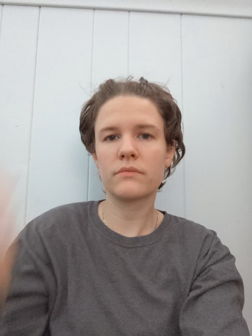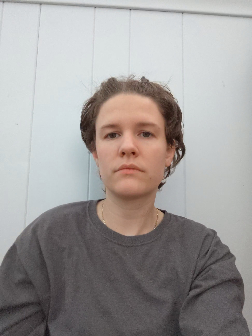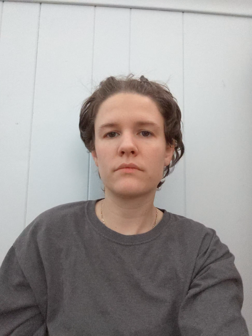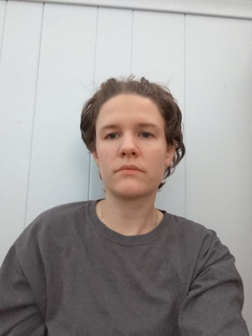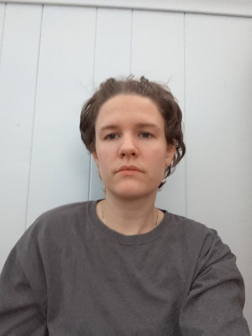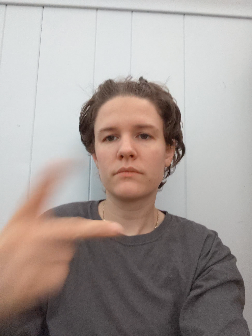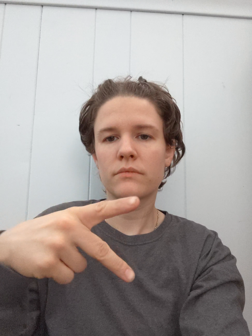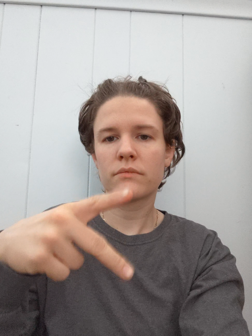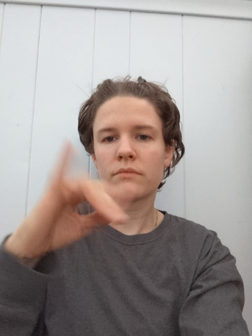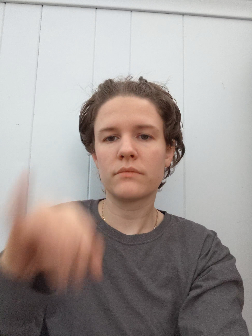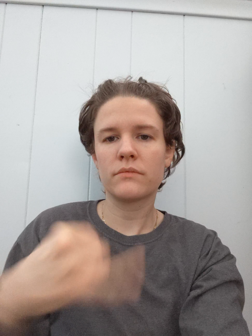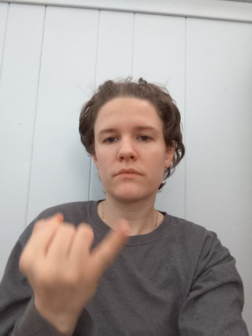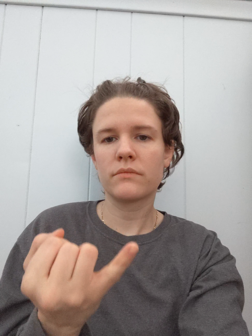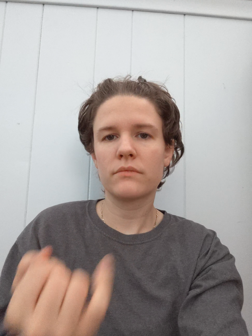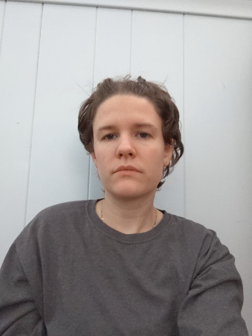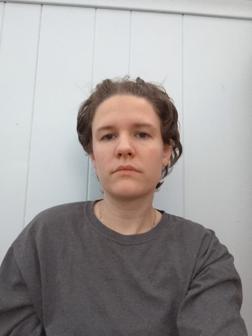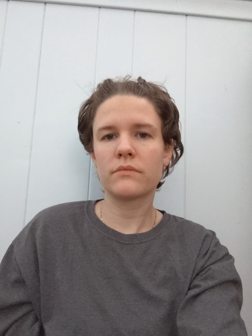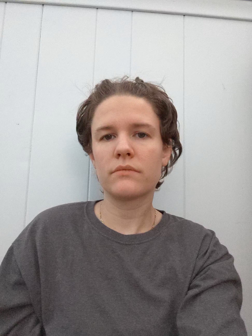pajamas